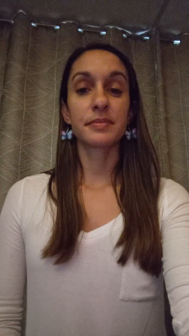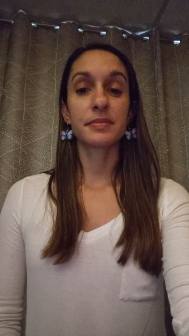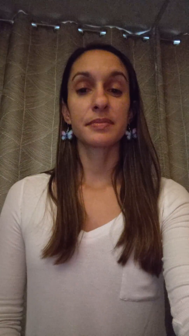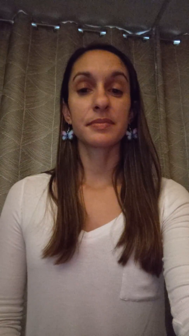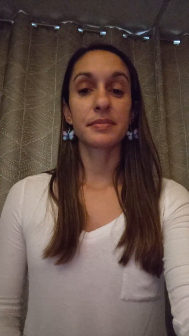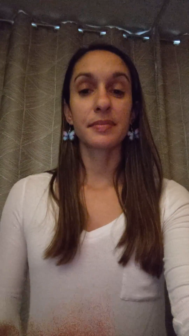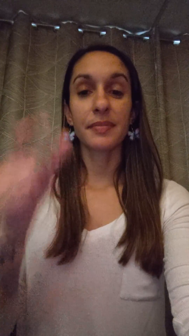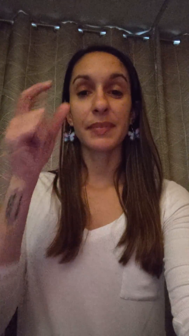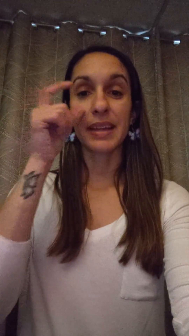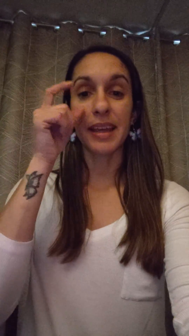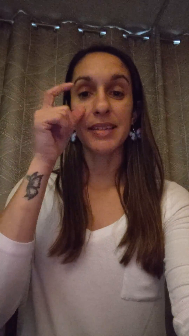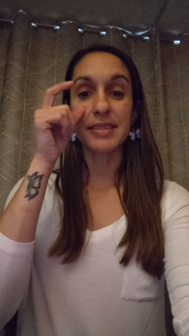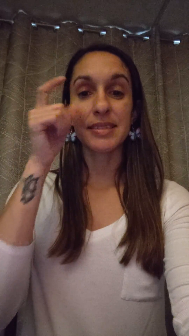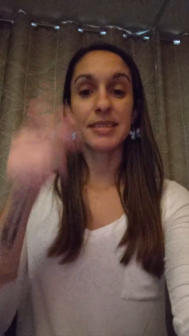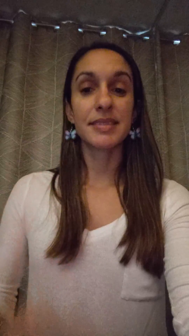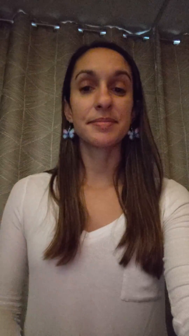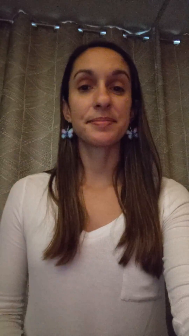glasses